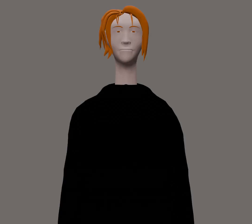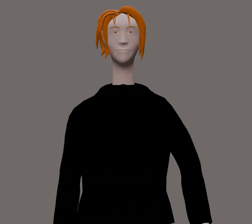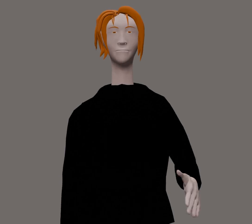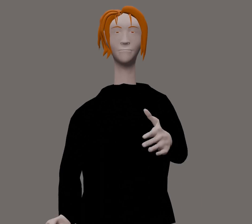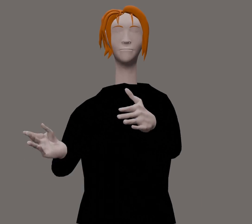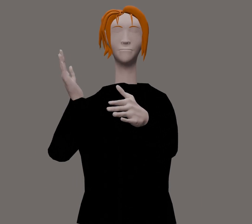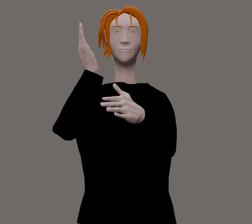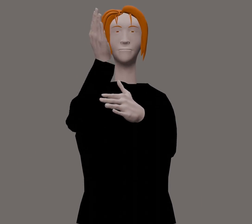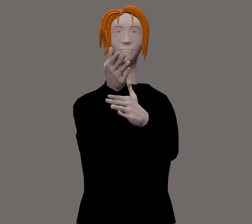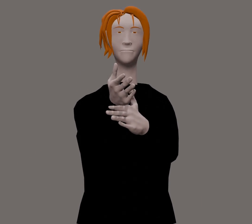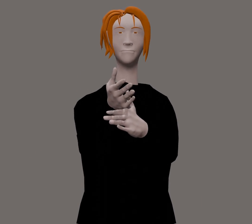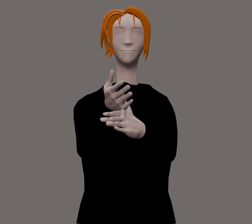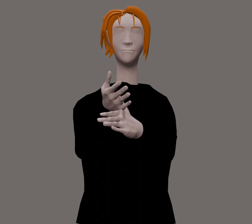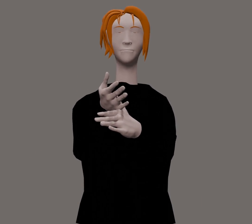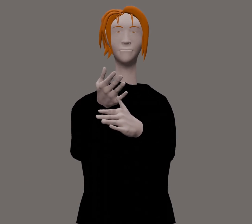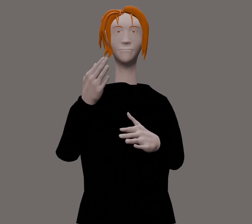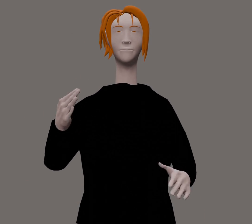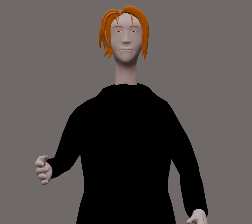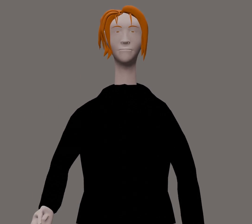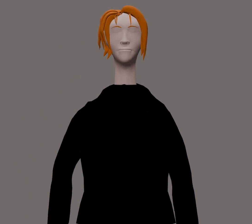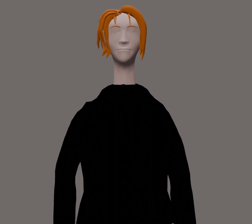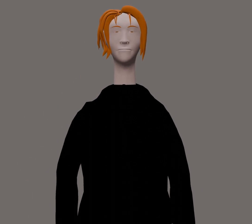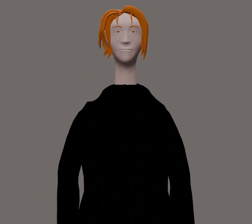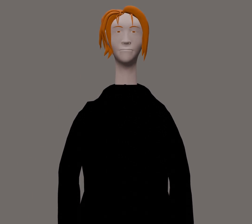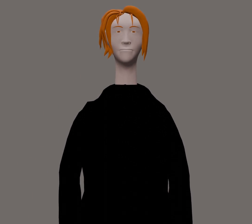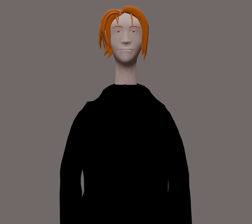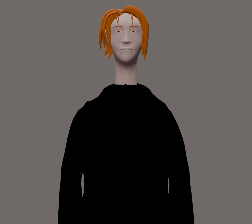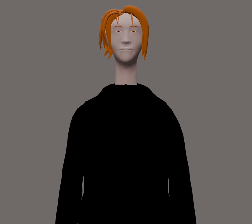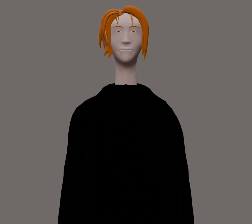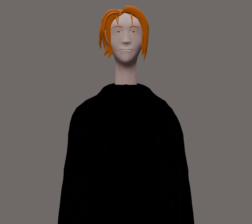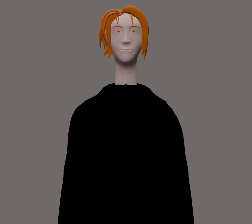Bother Someone